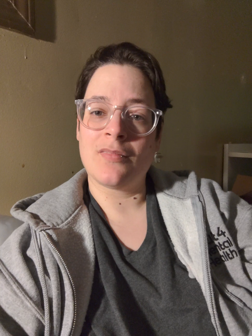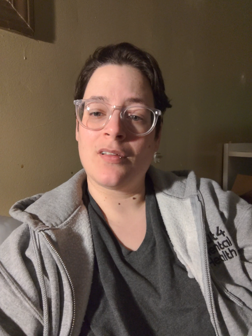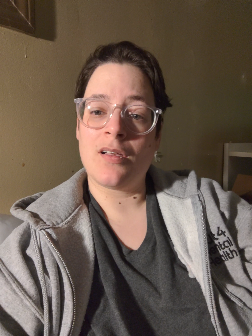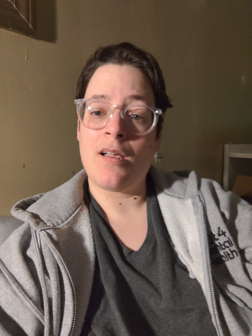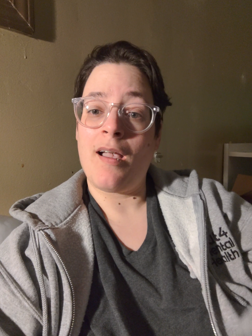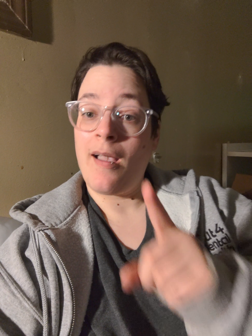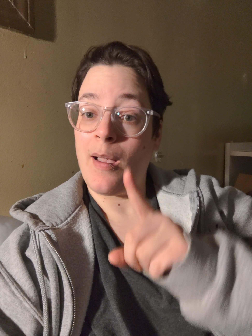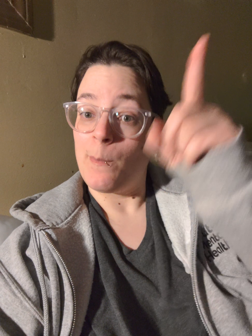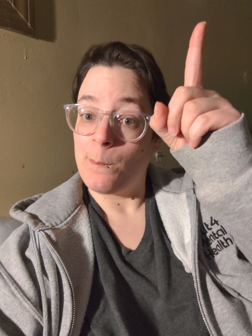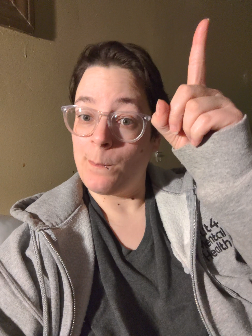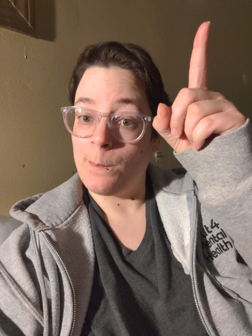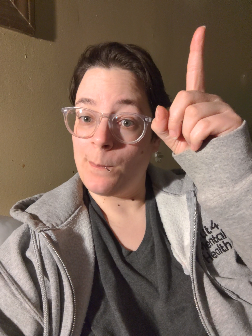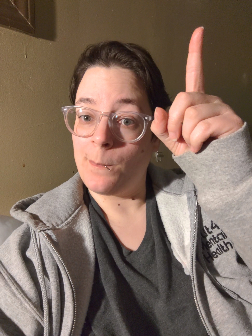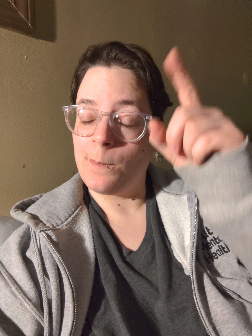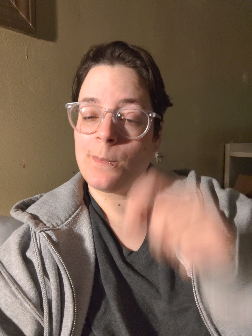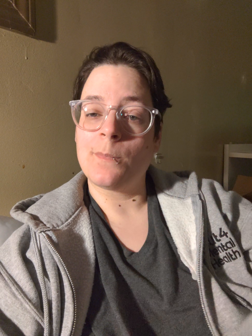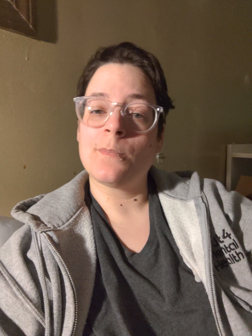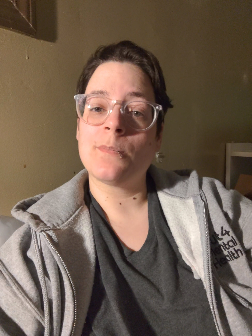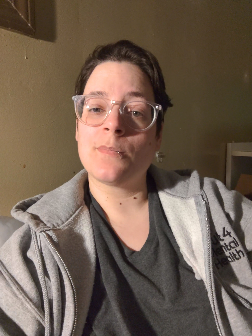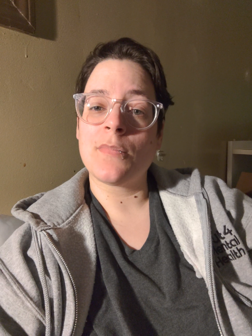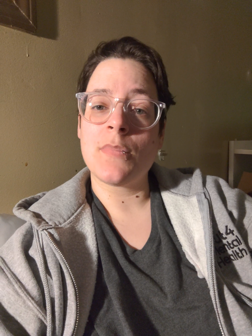up